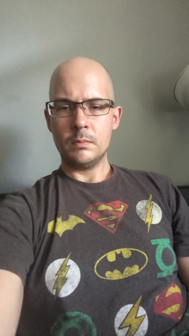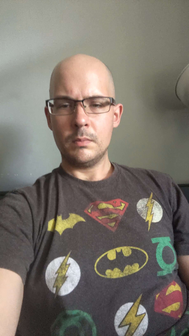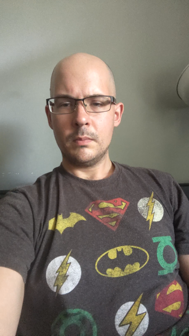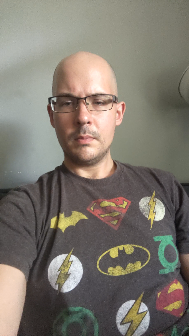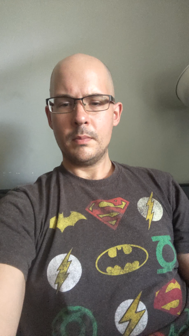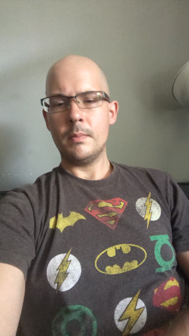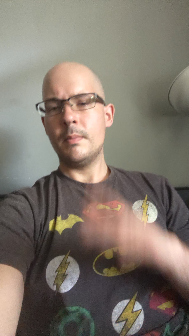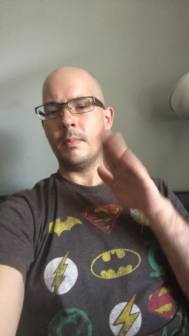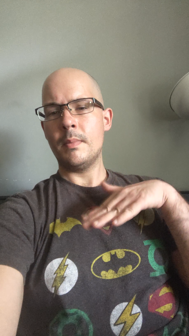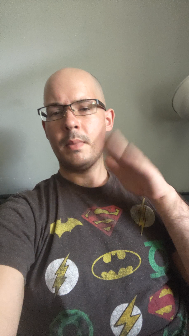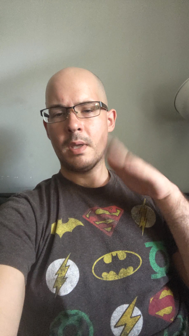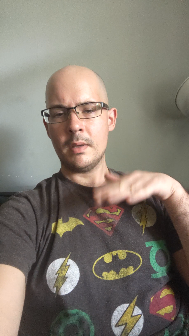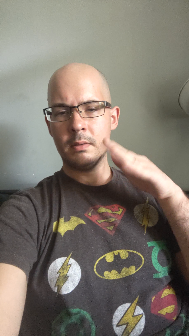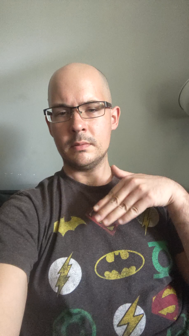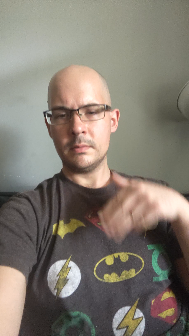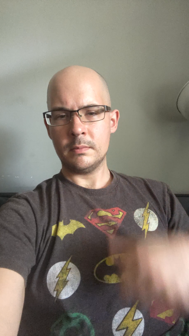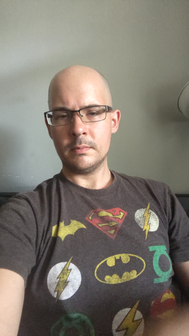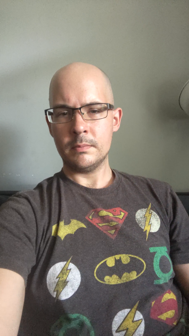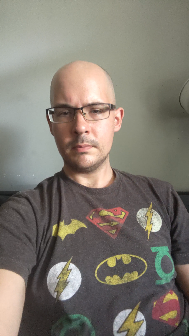paint